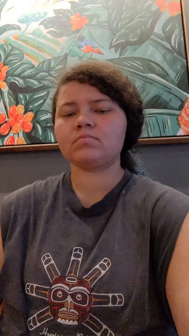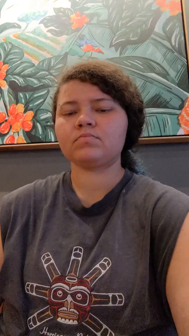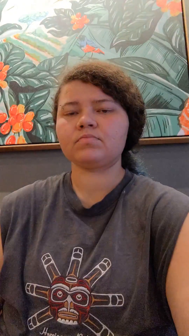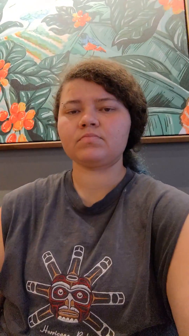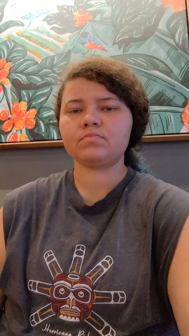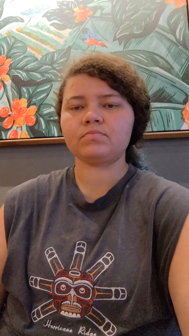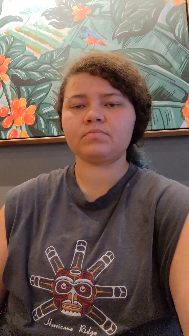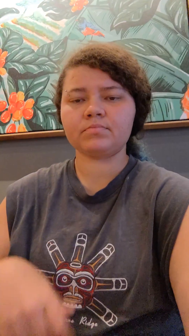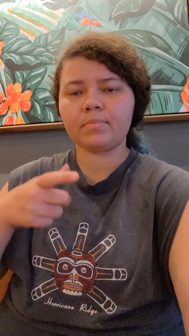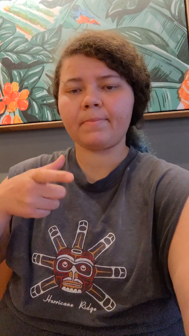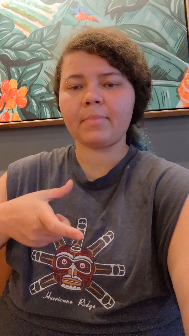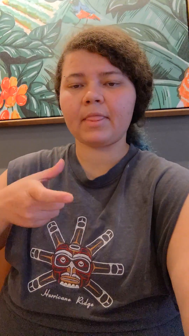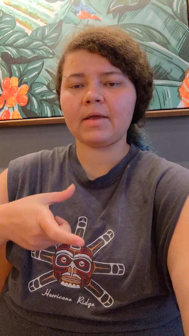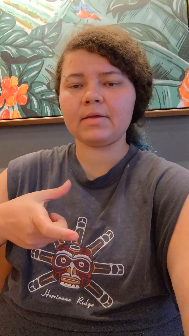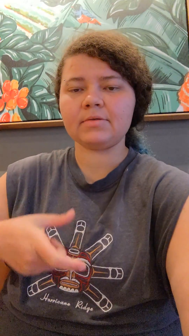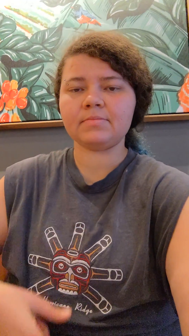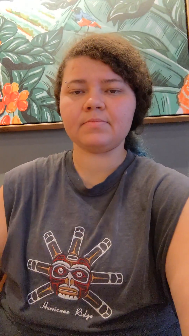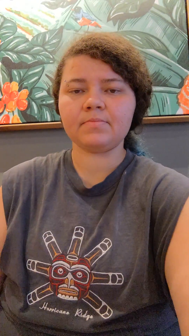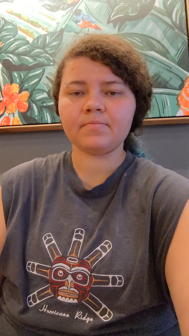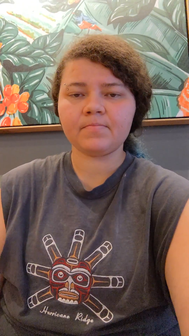plate